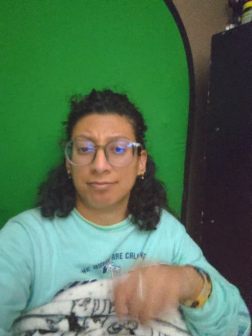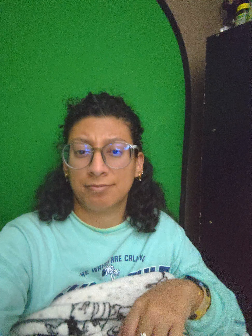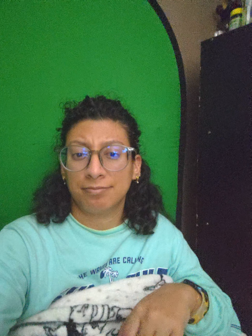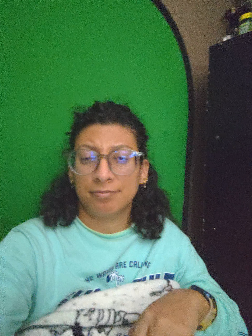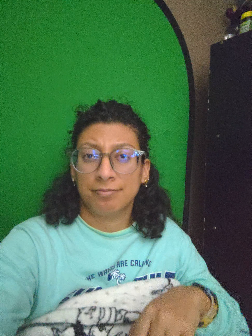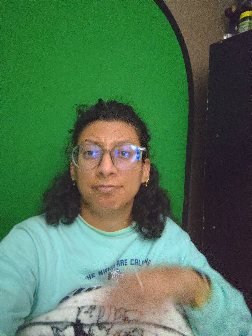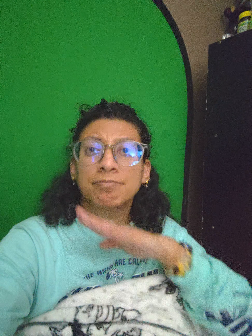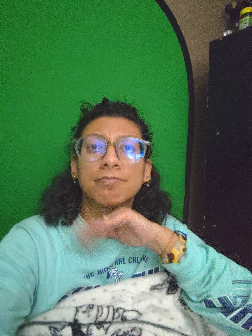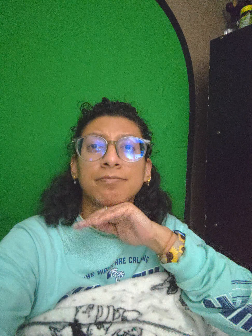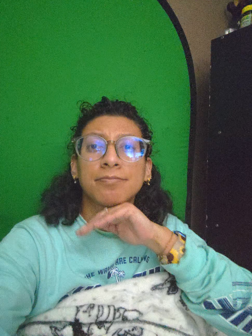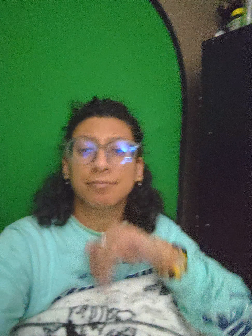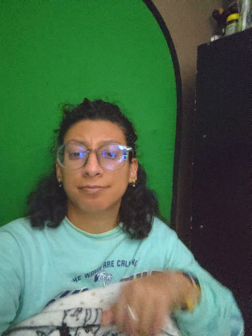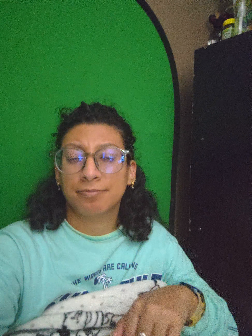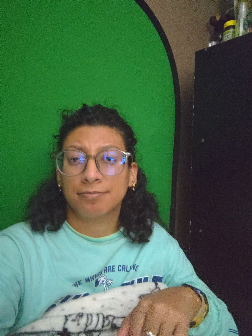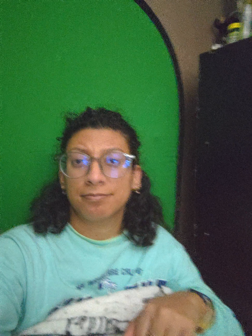pig